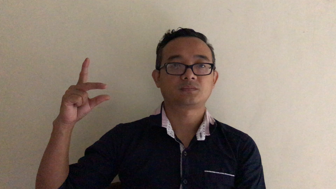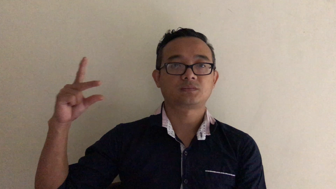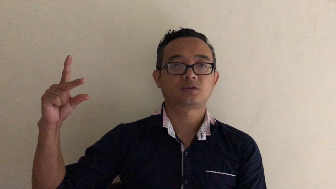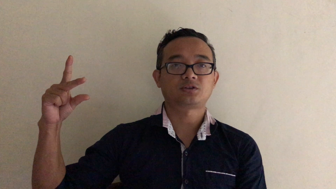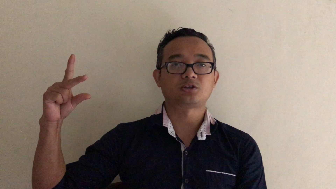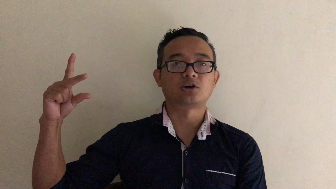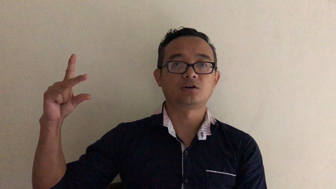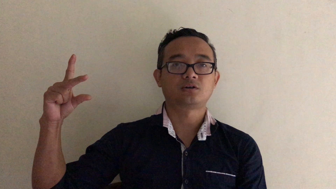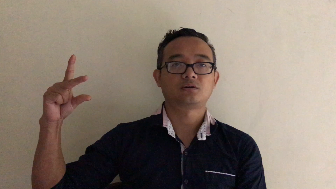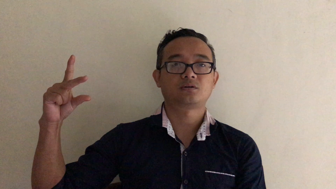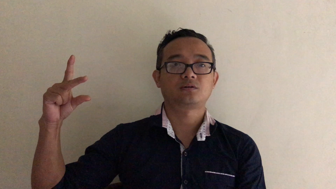त्र